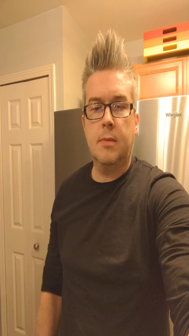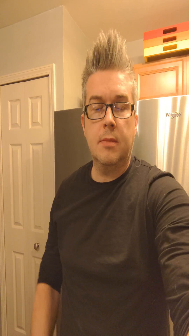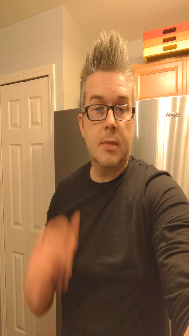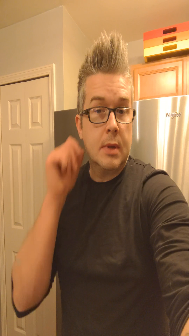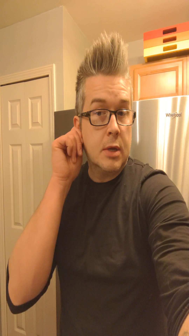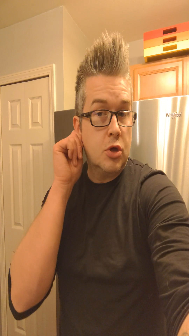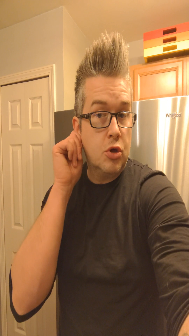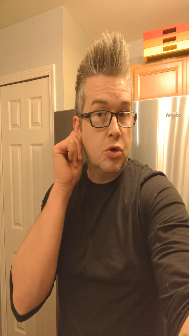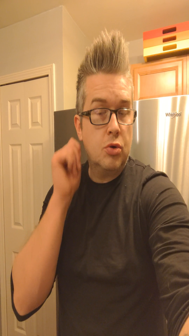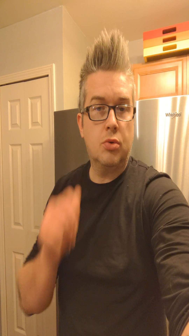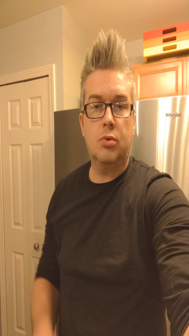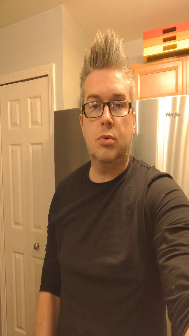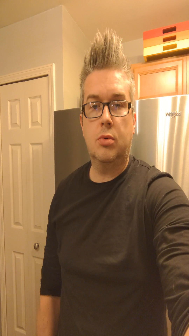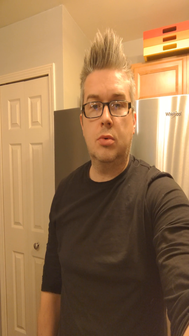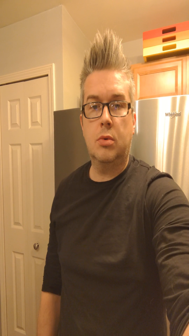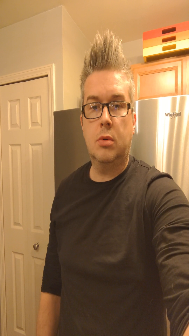ear